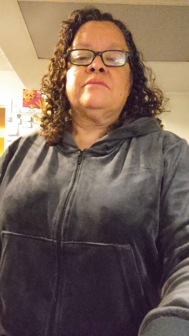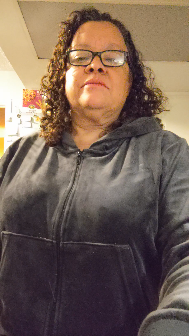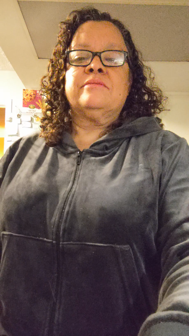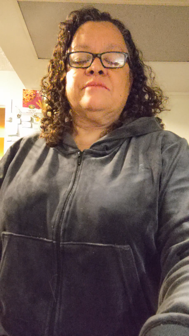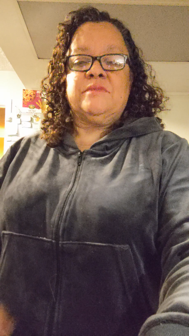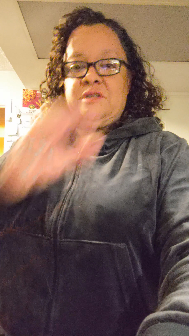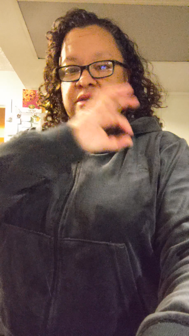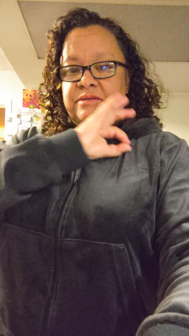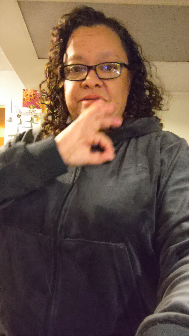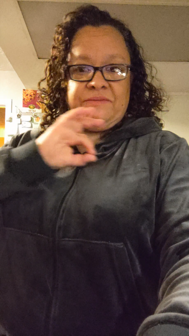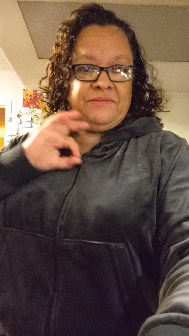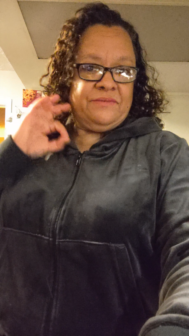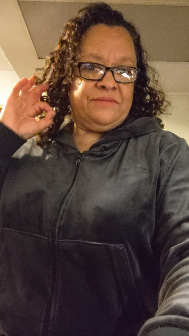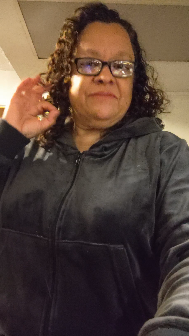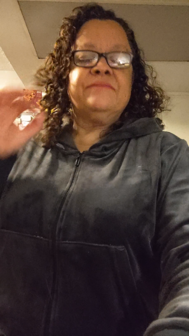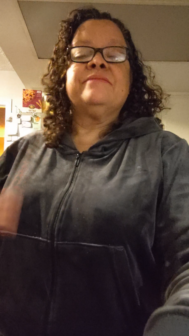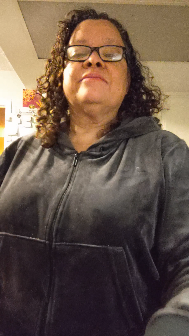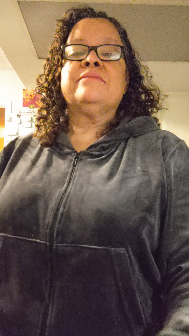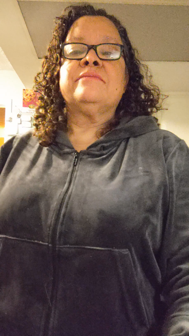beads